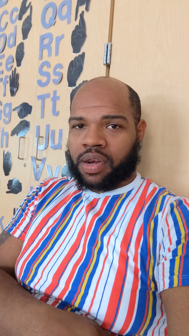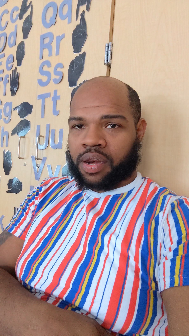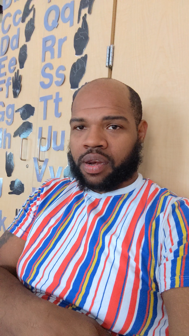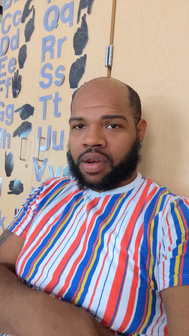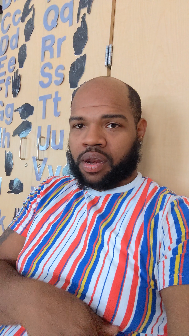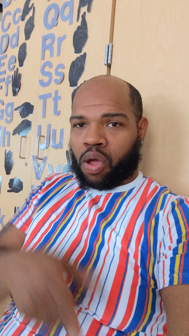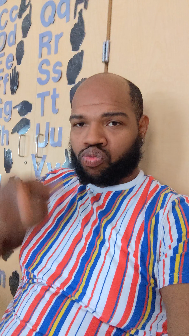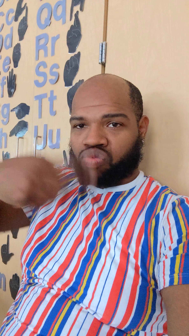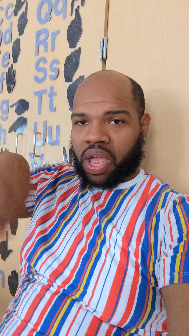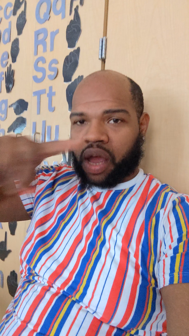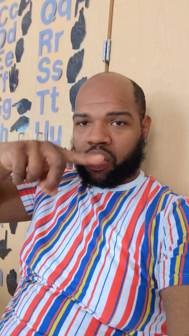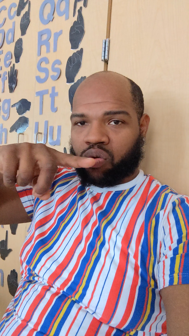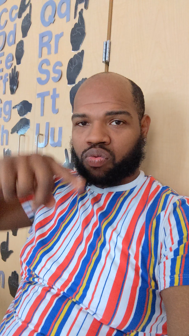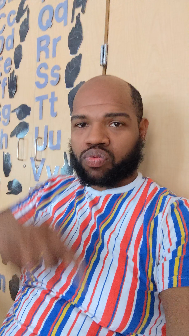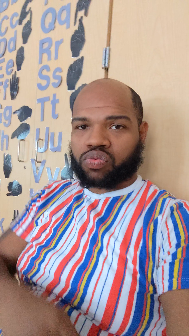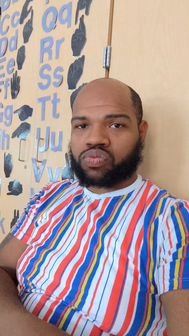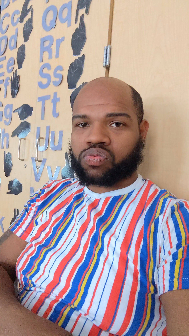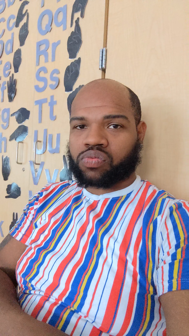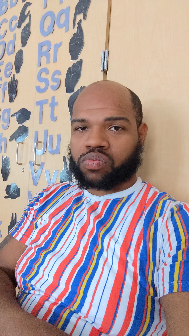around